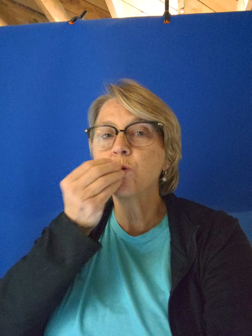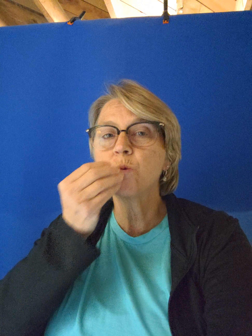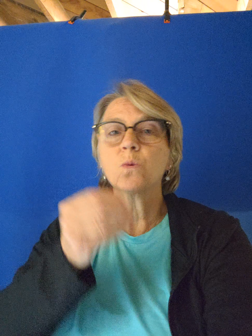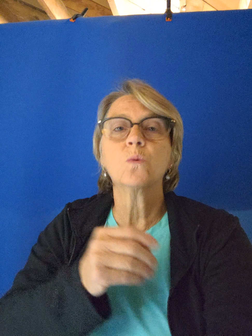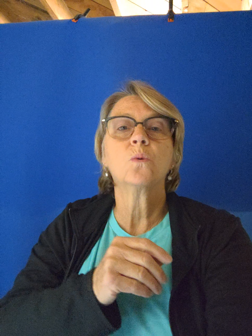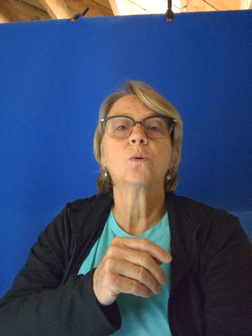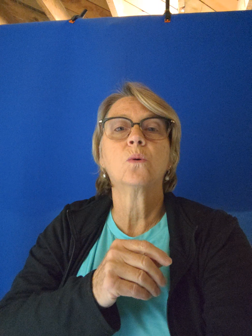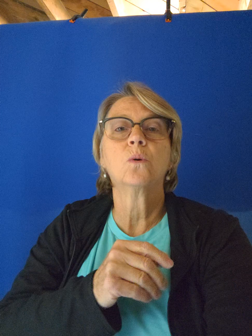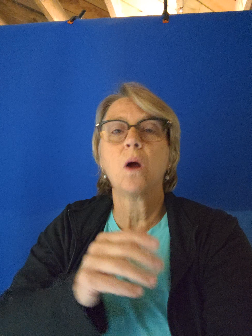food